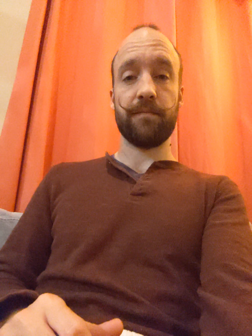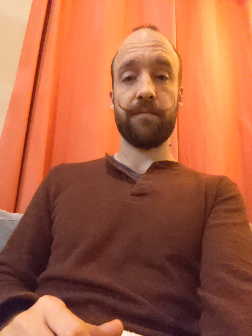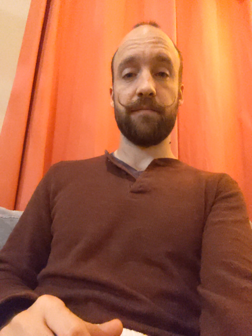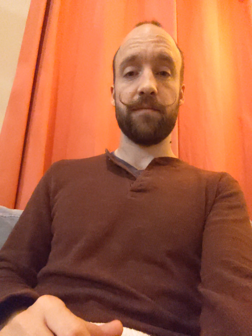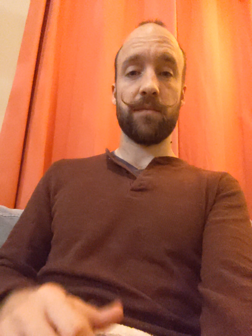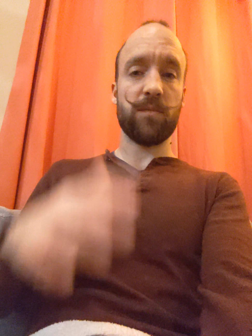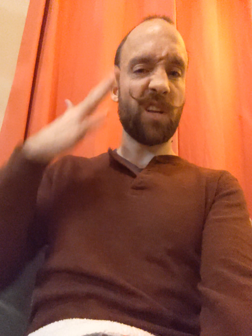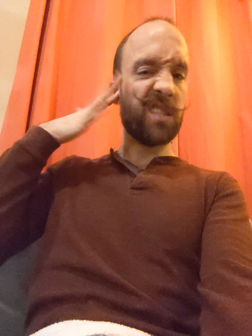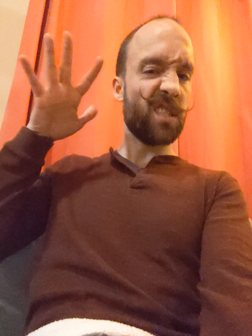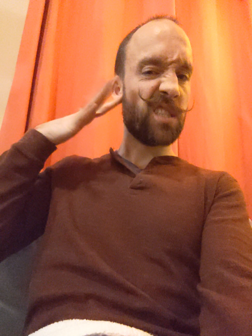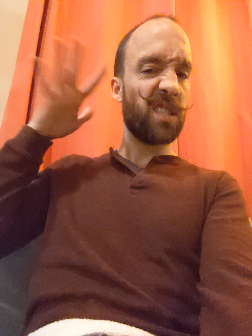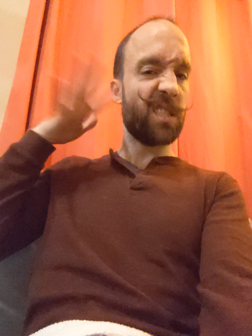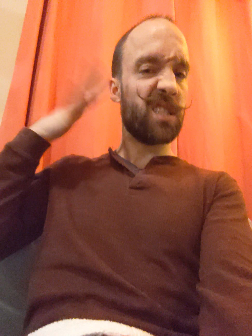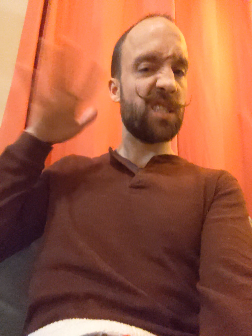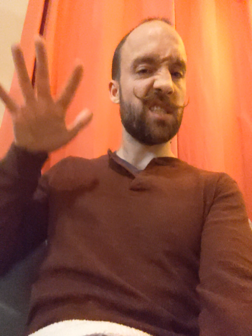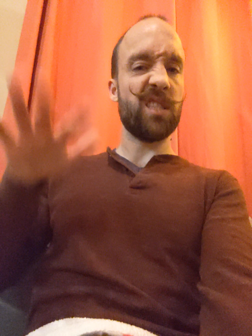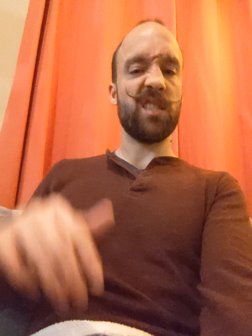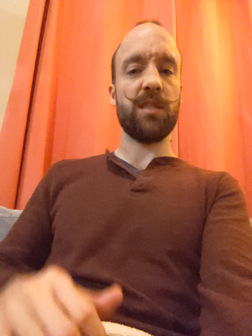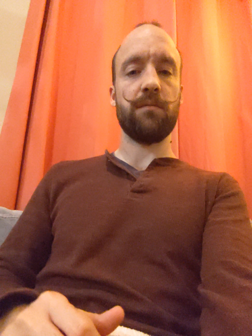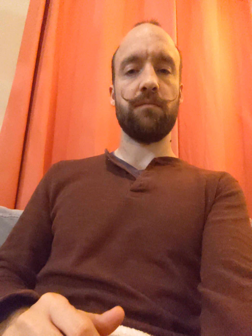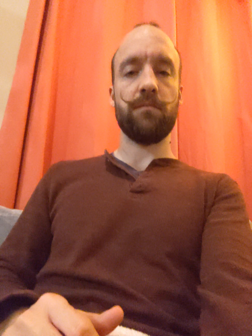noisy